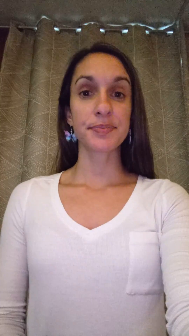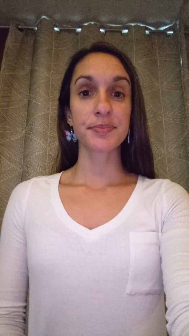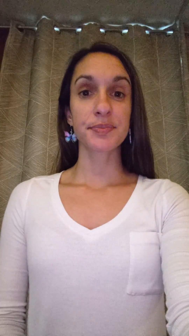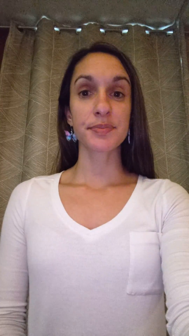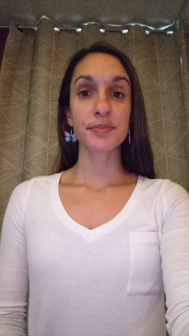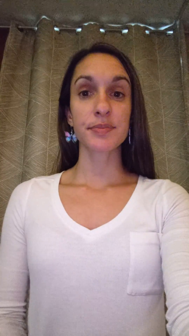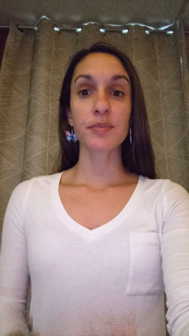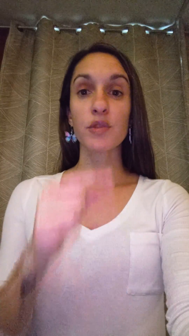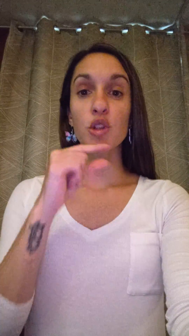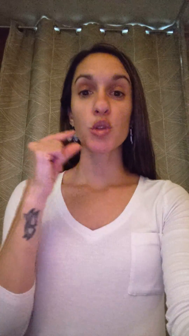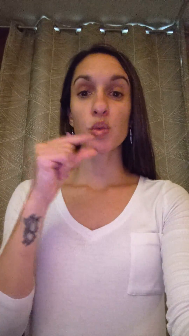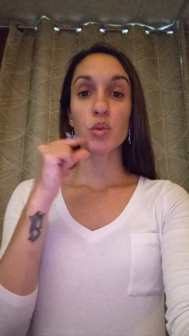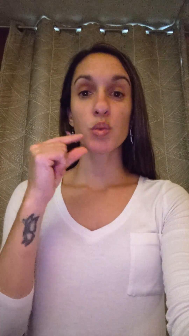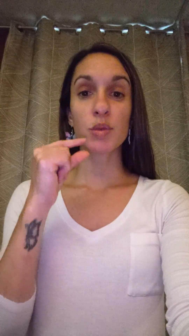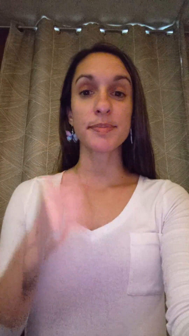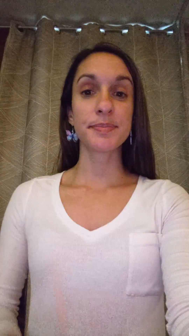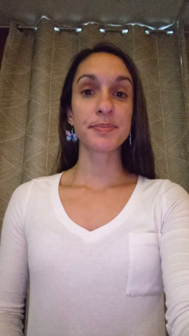glue